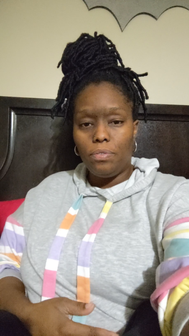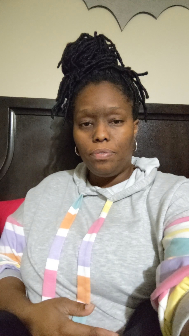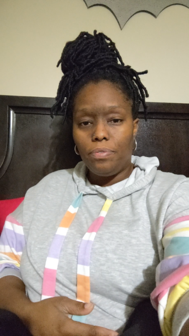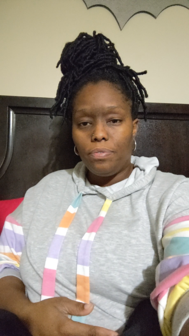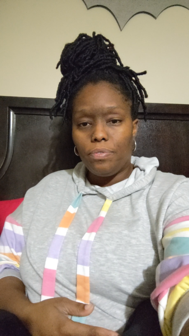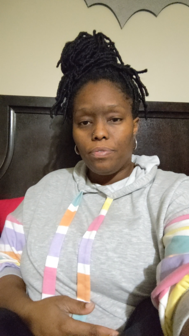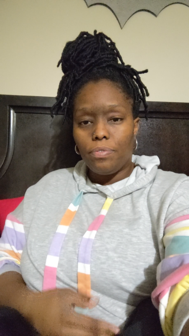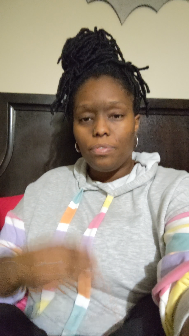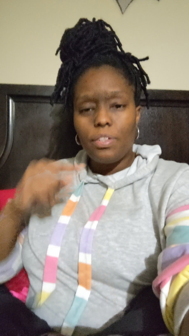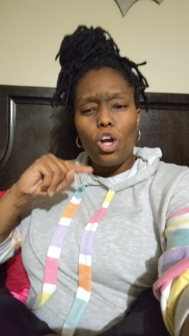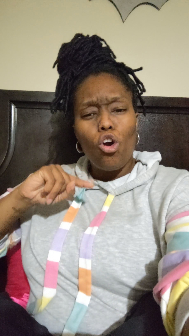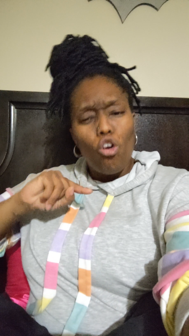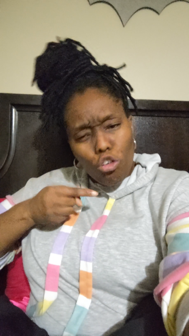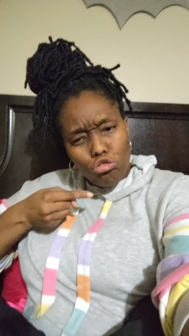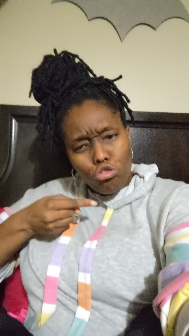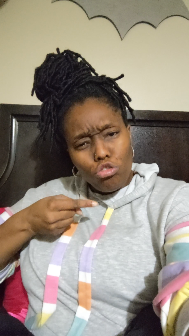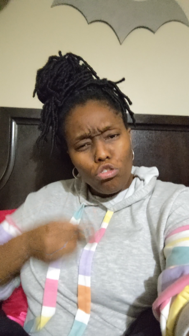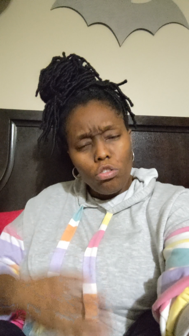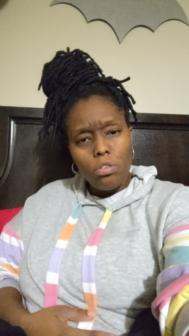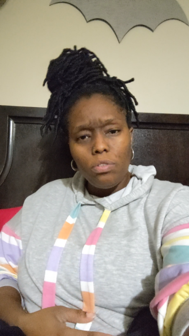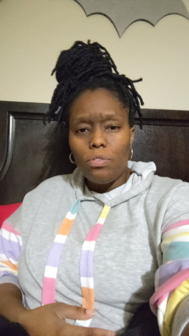hurt